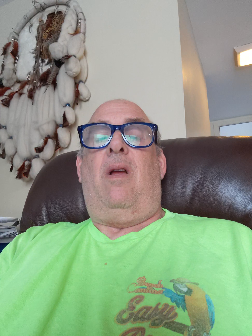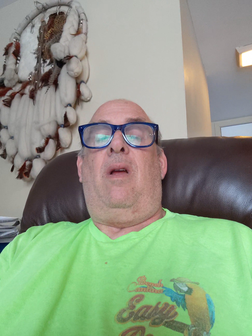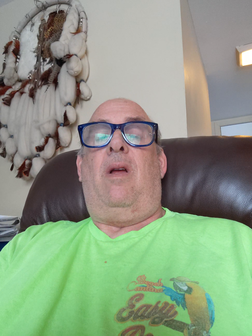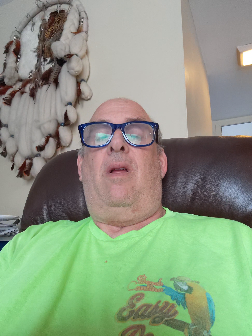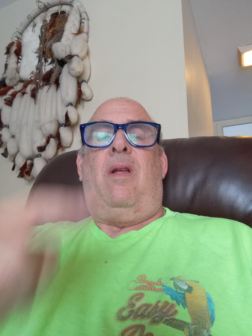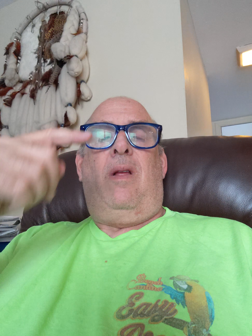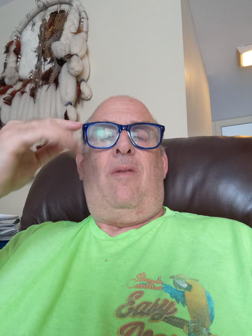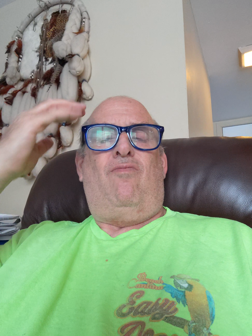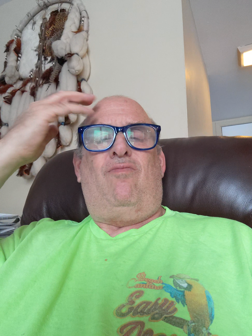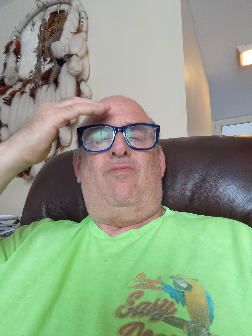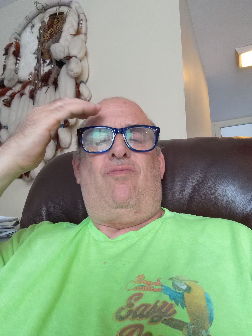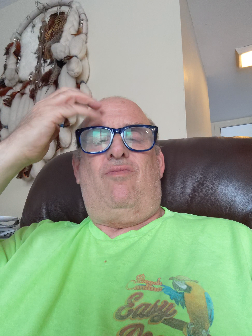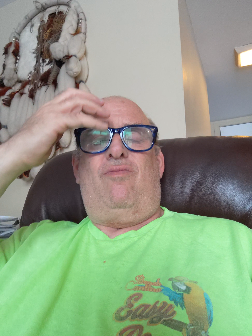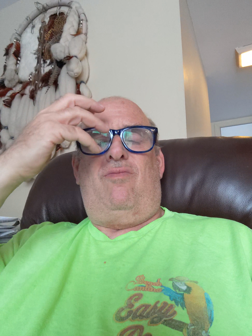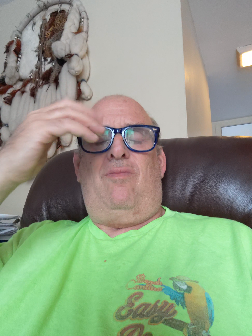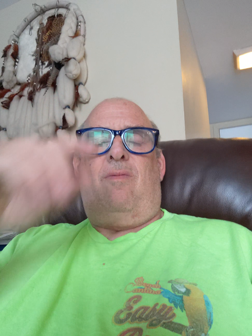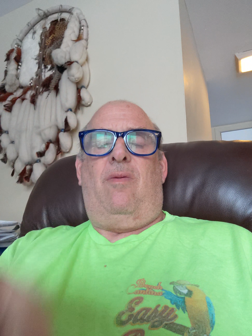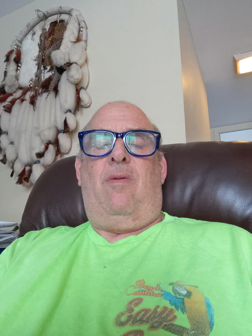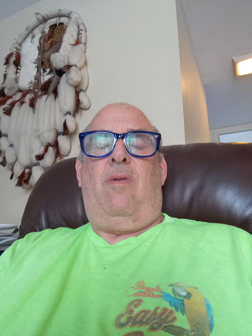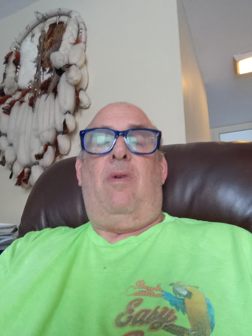think